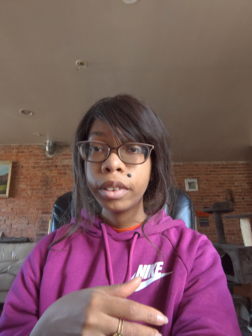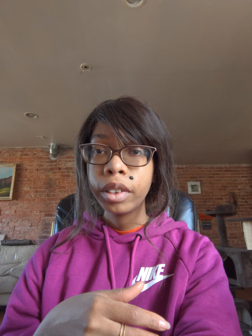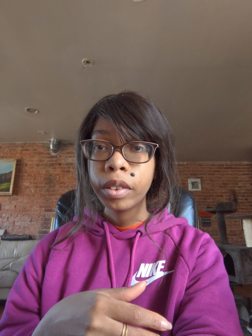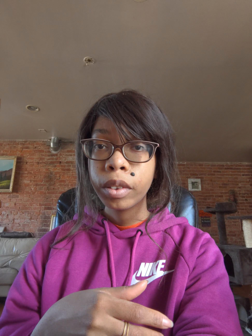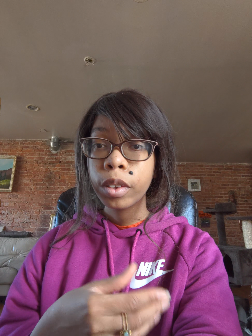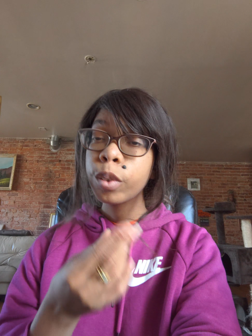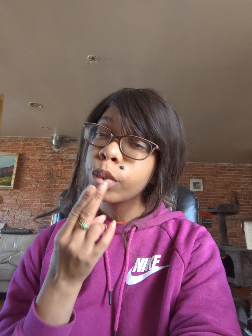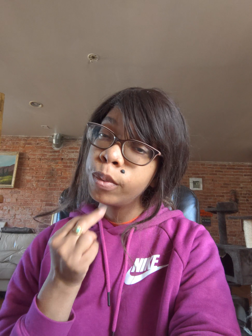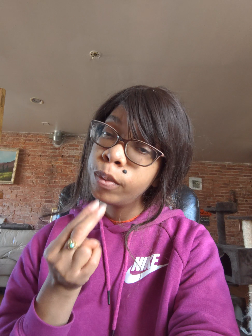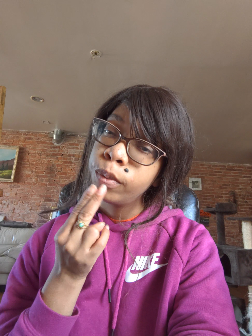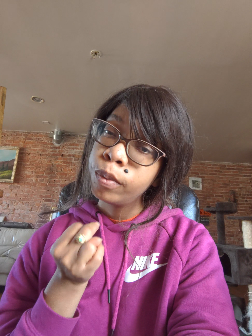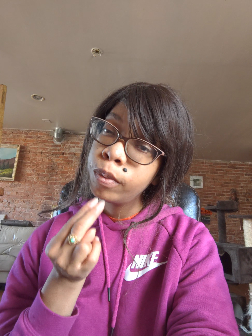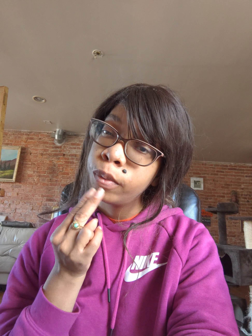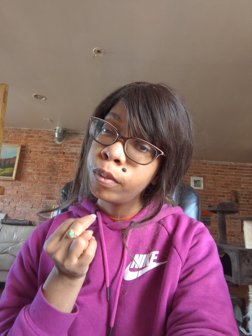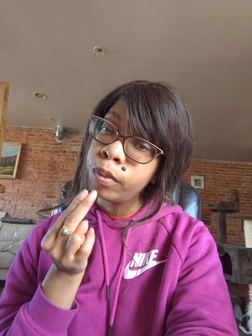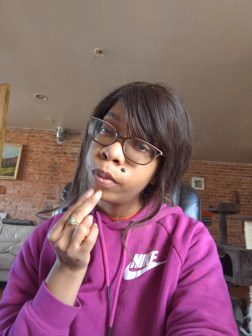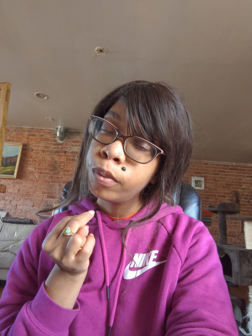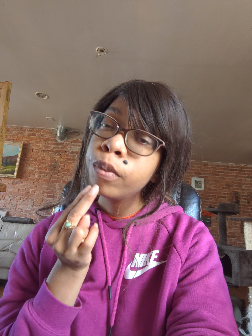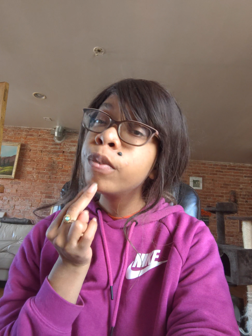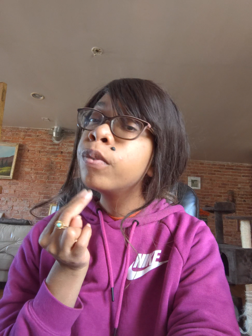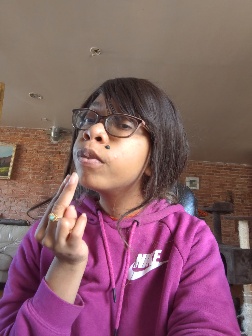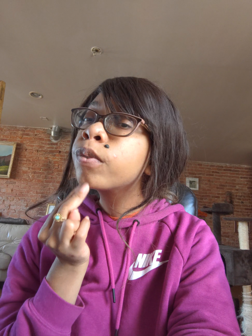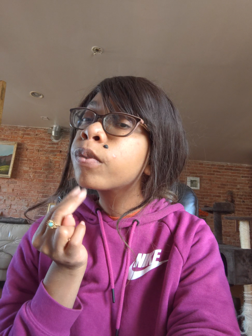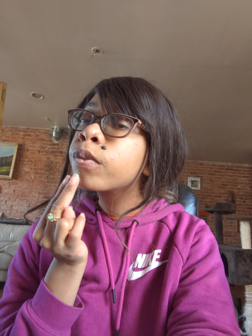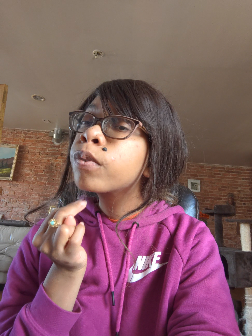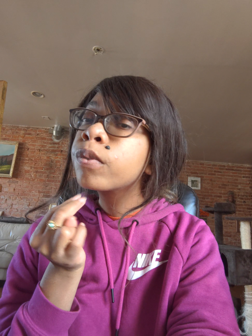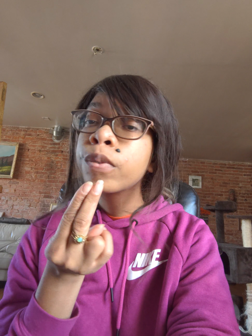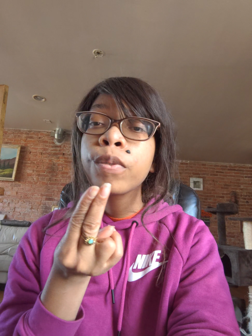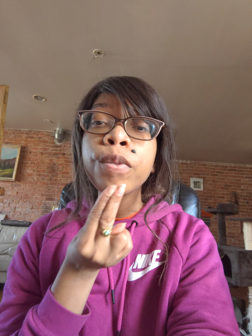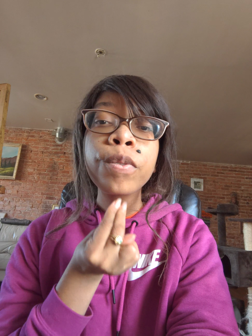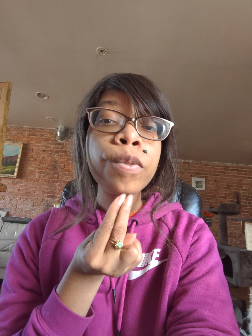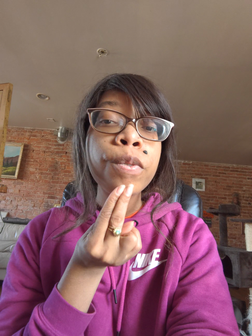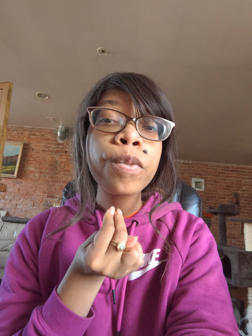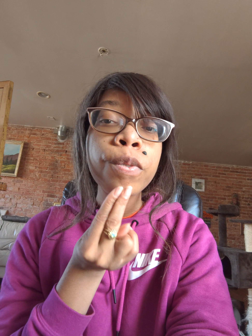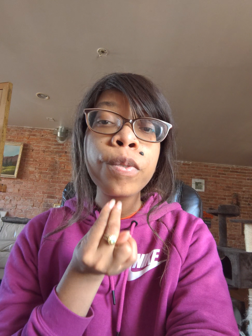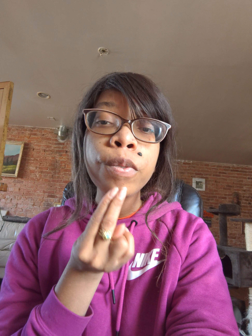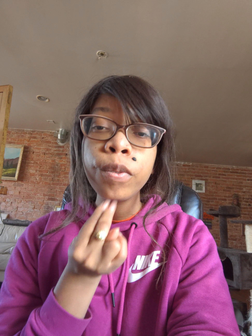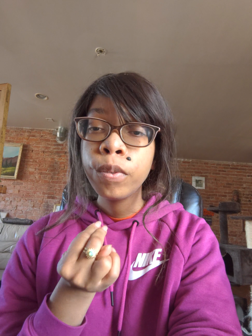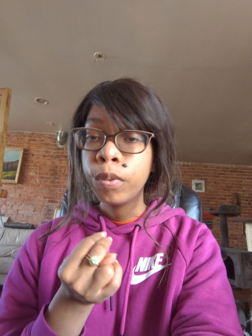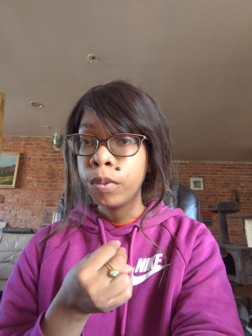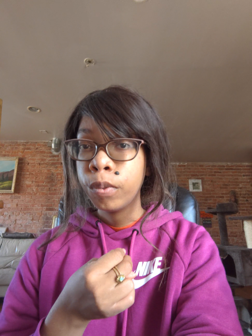cute